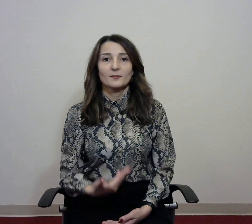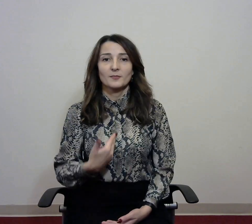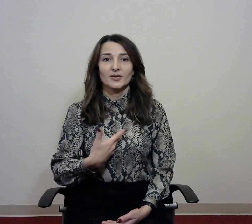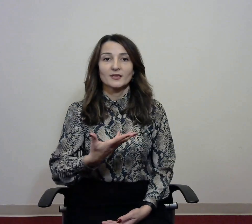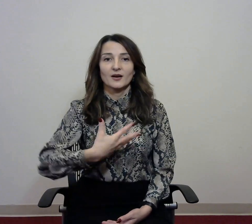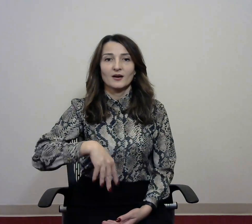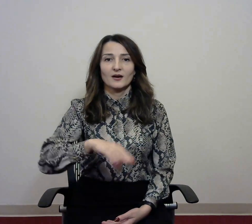biz